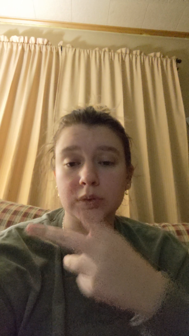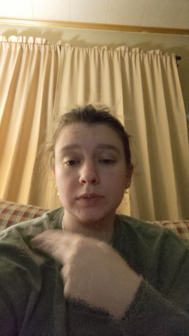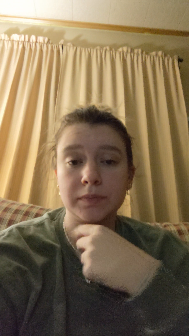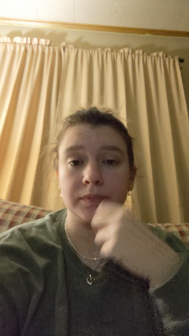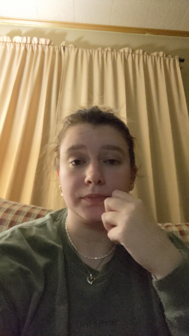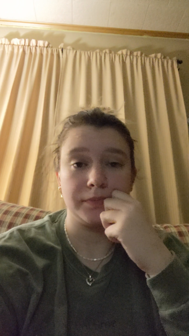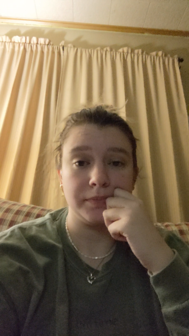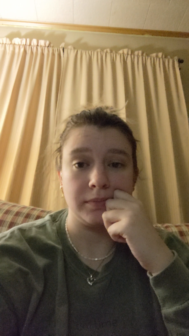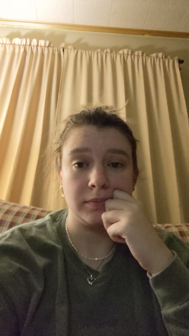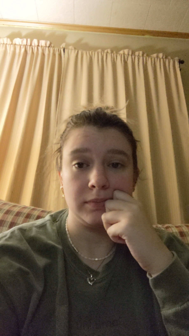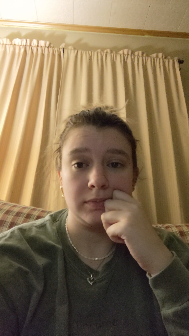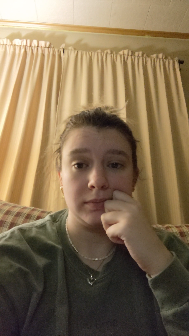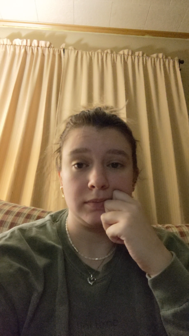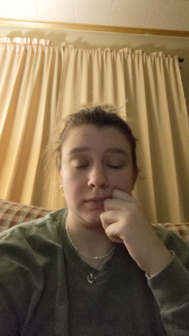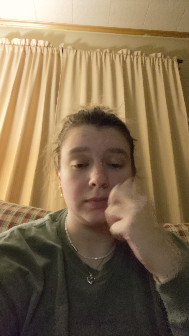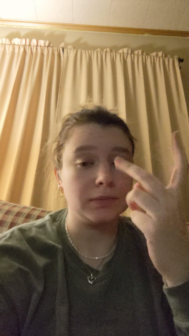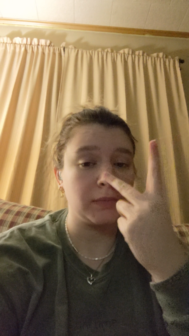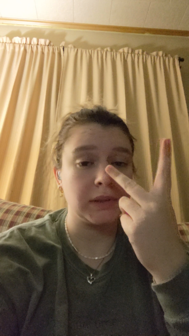penis